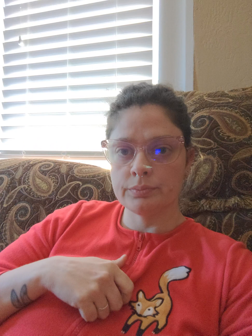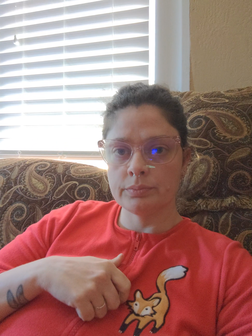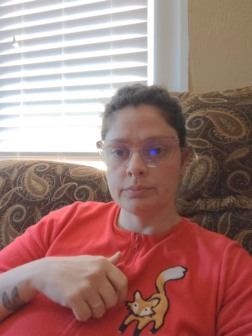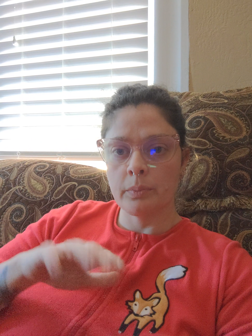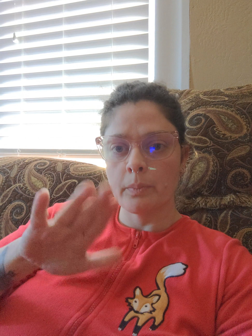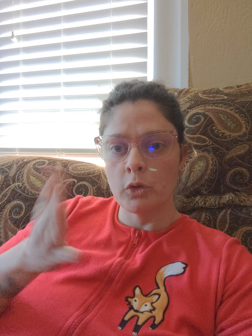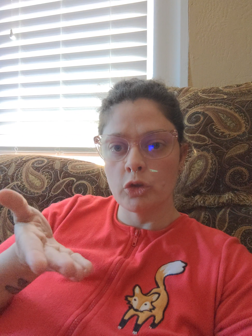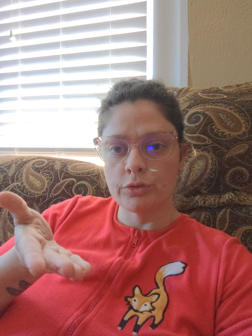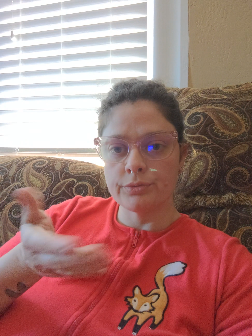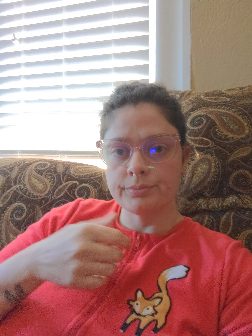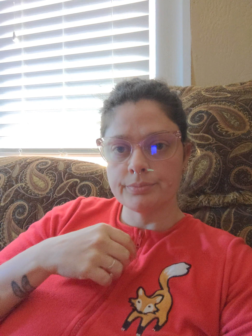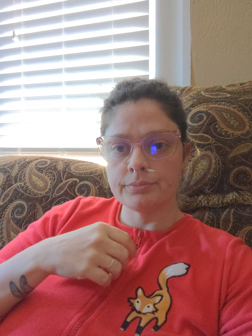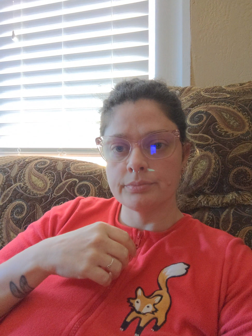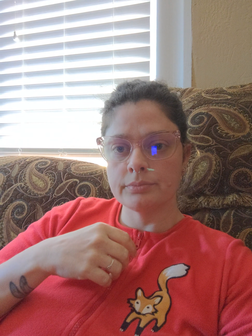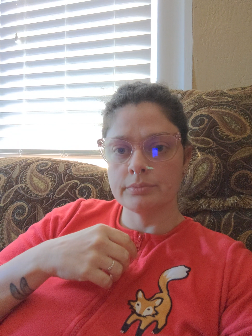book